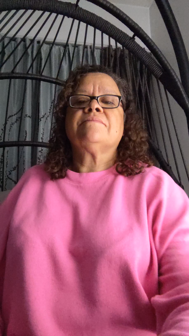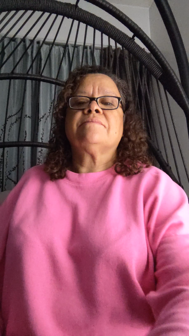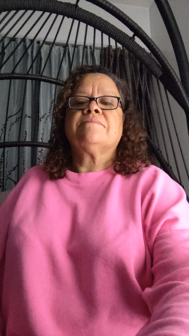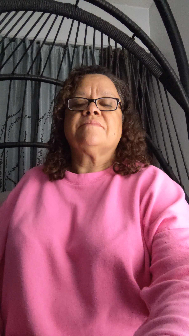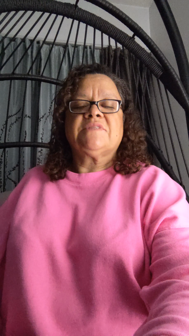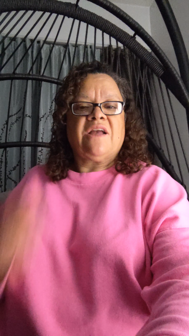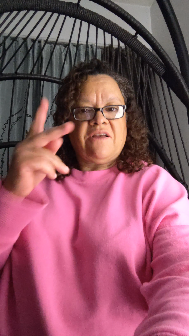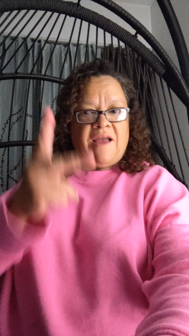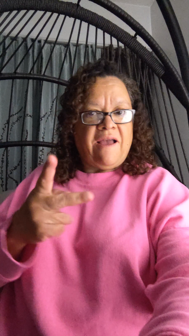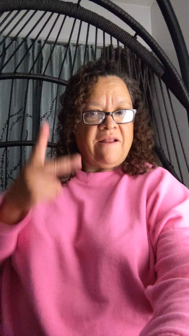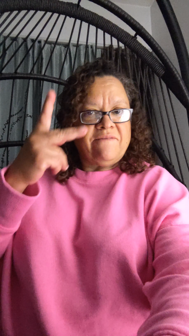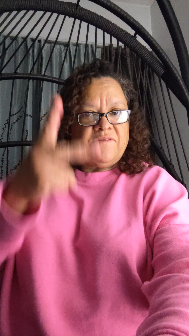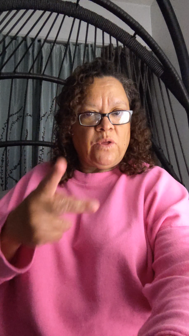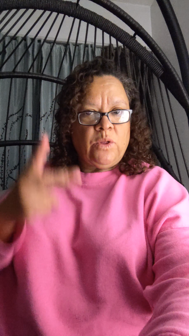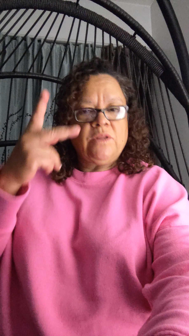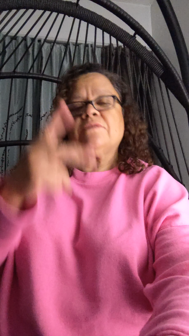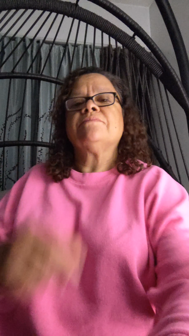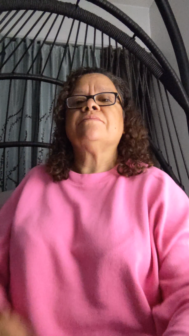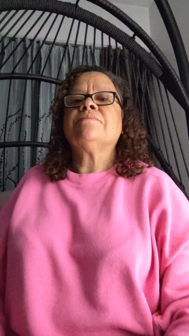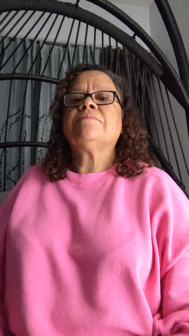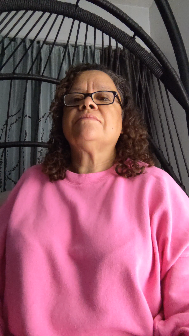careful